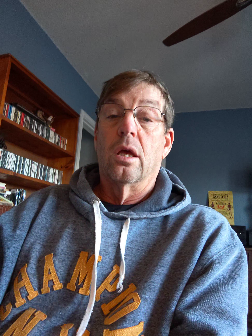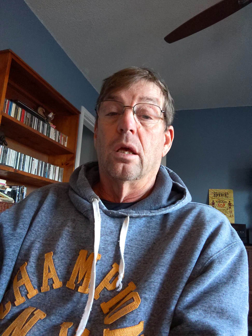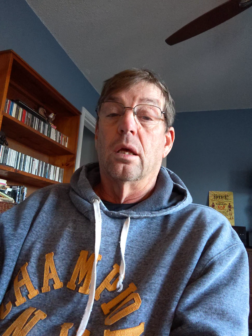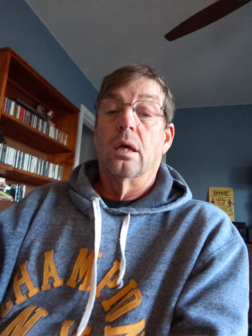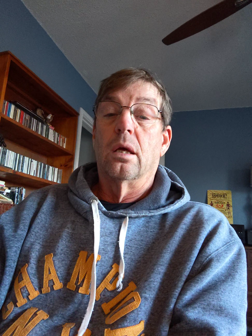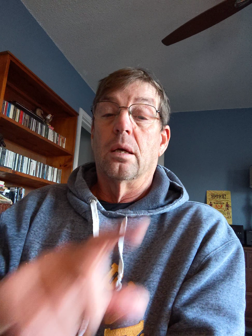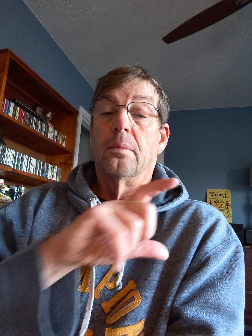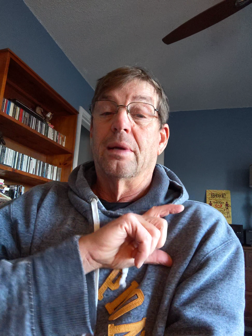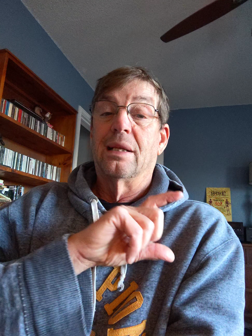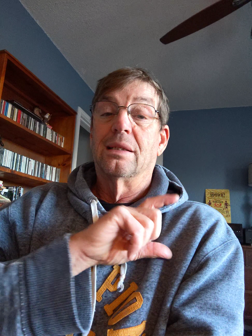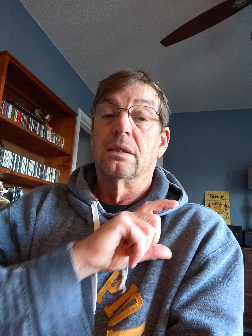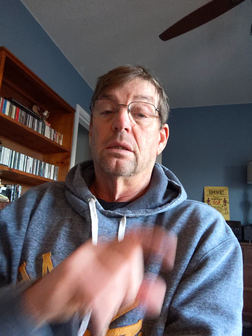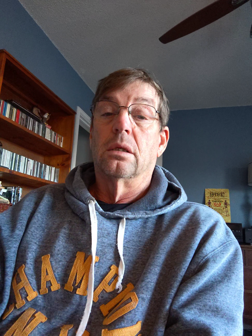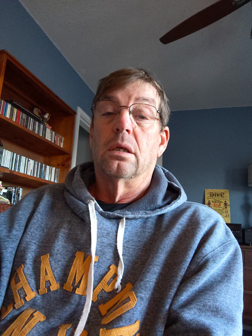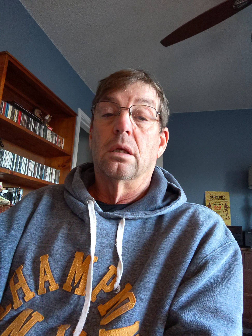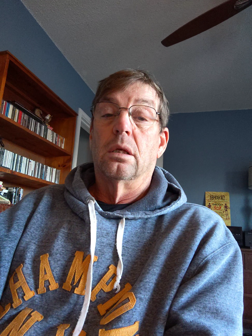police